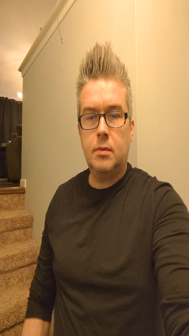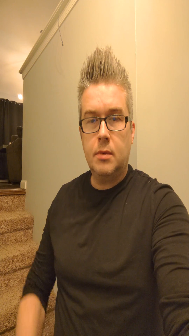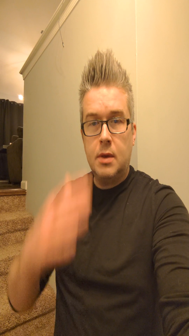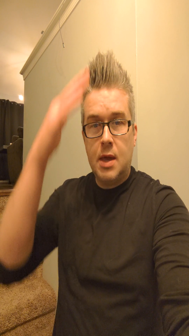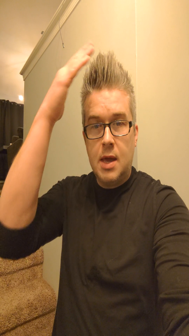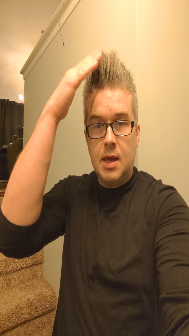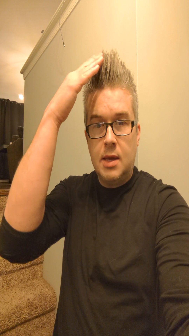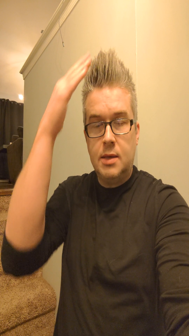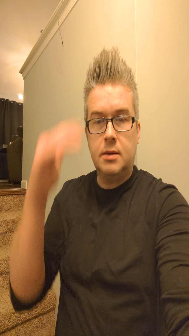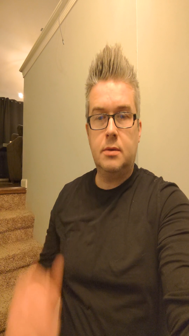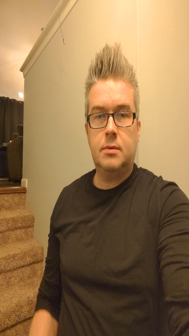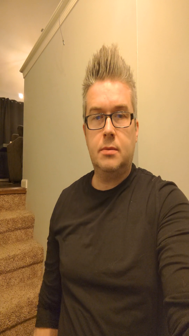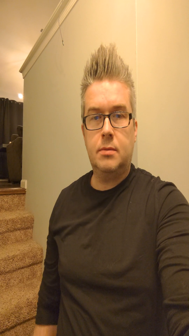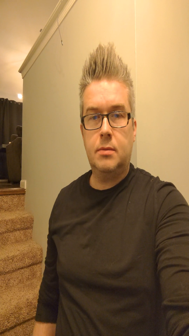hat